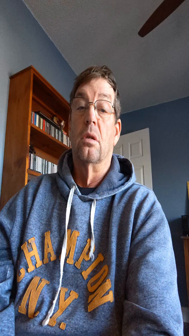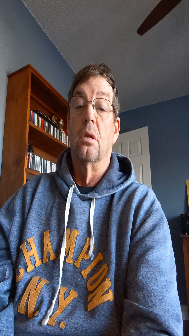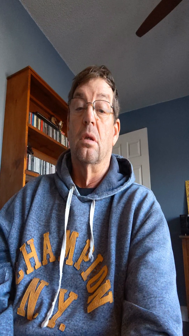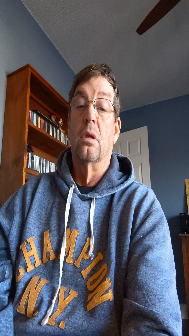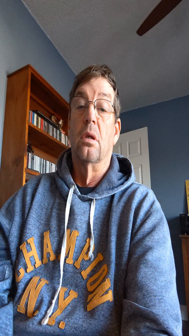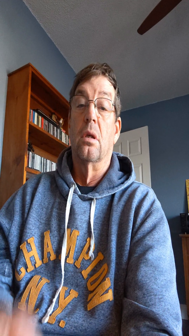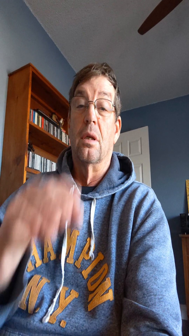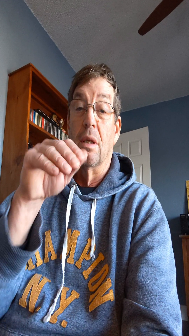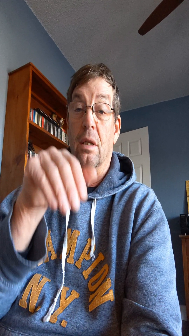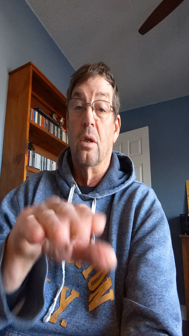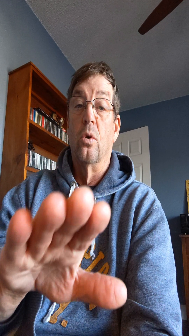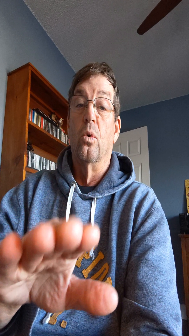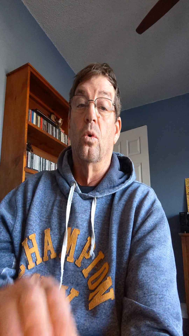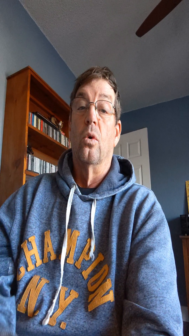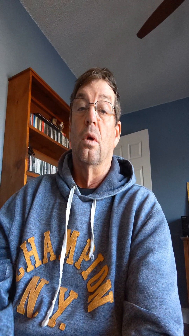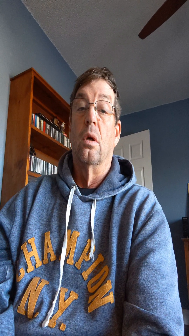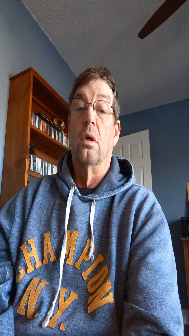into